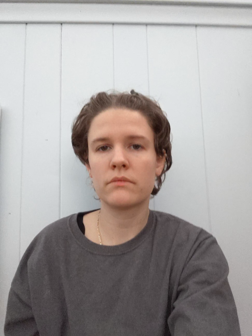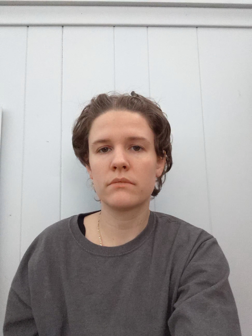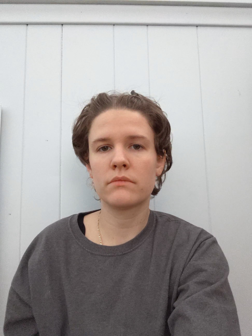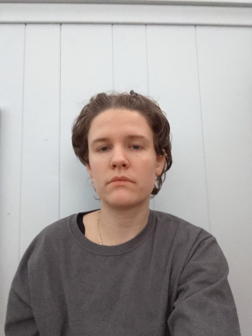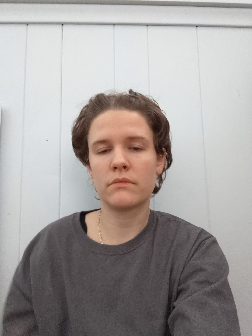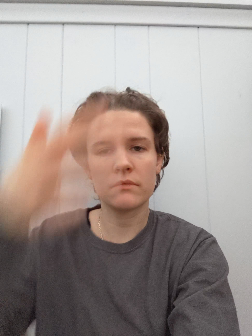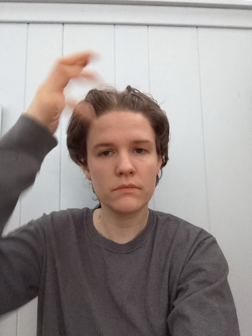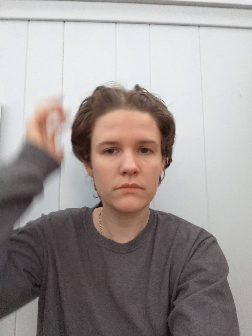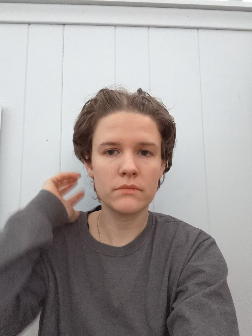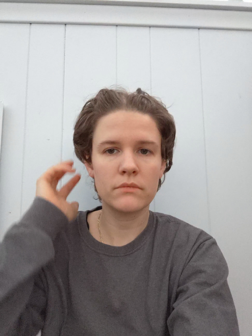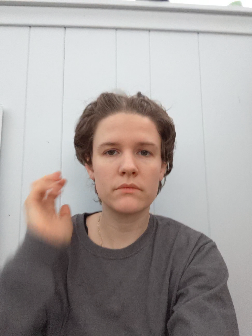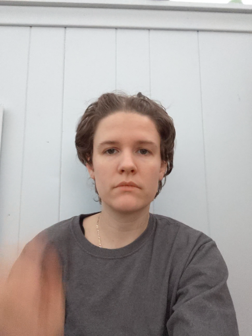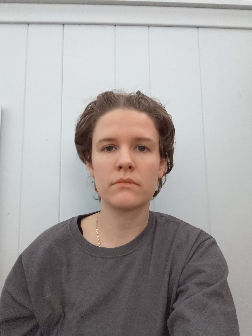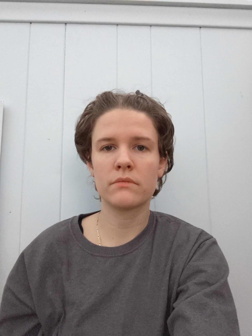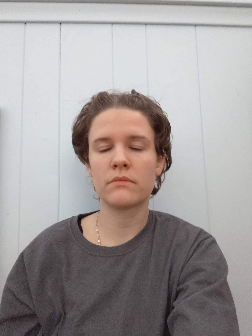lion